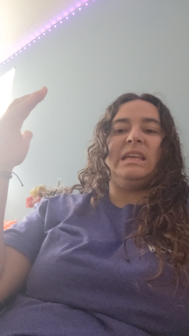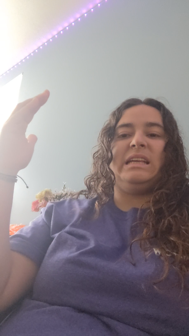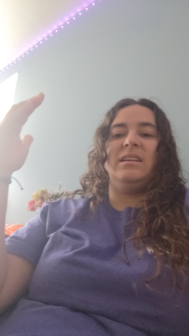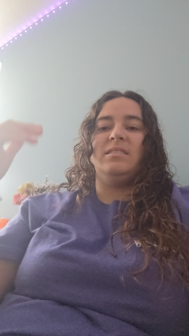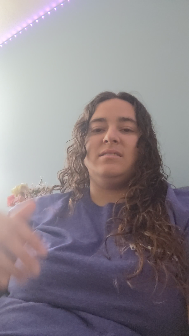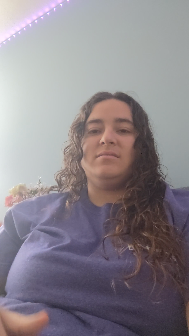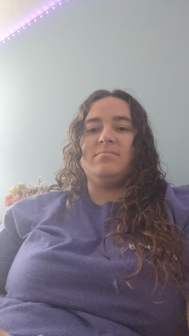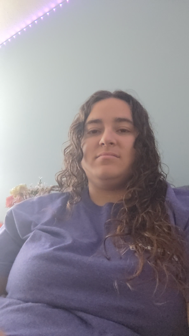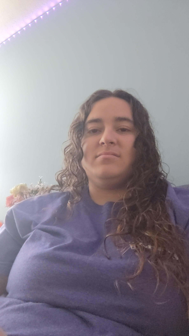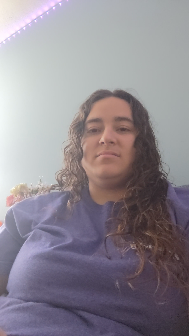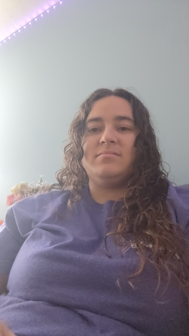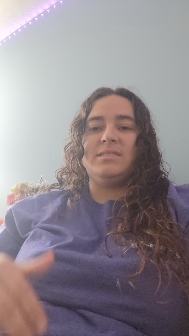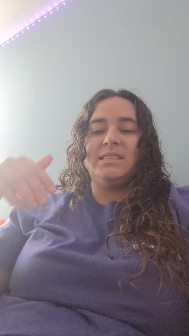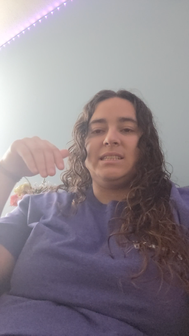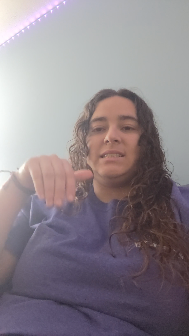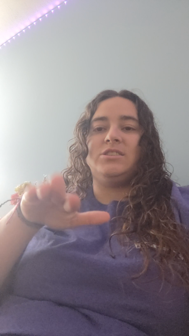enter